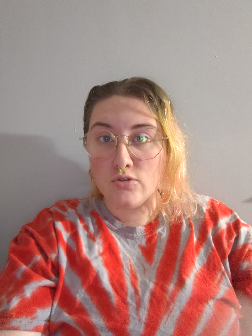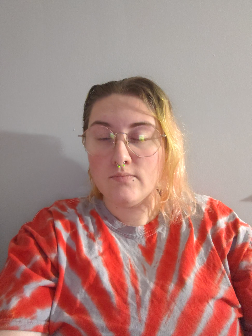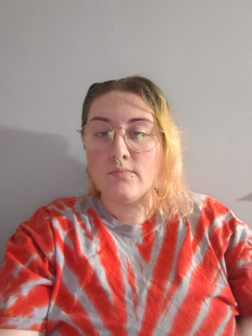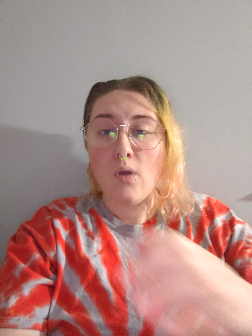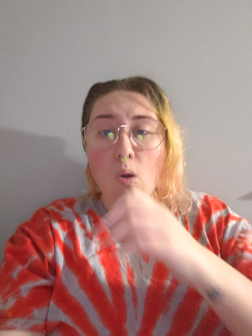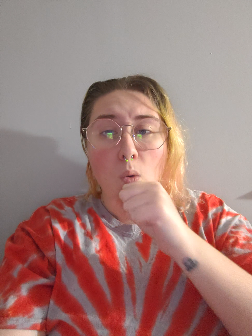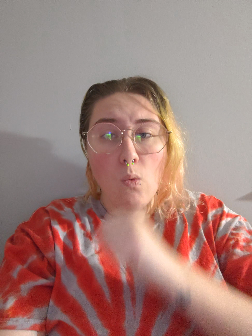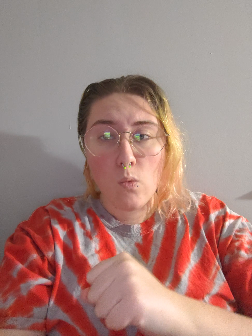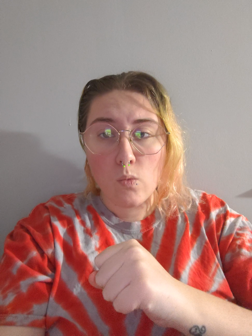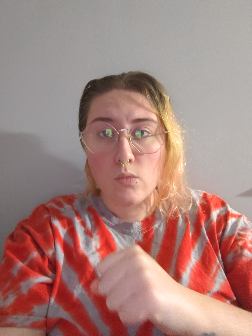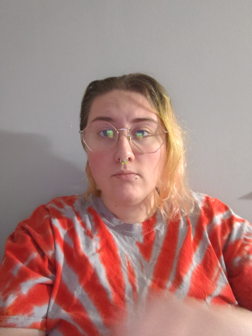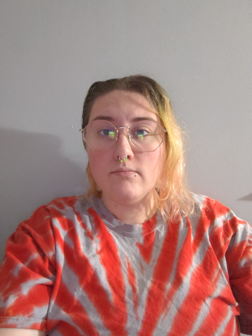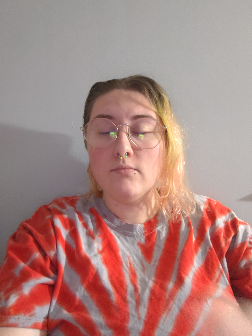old